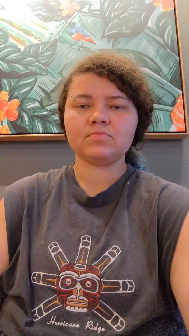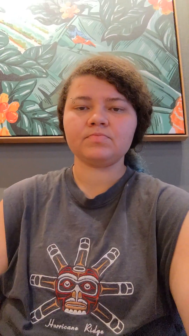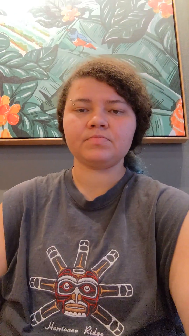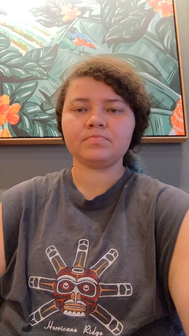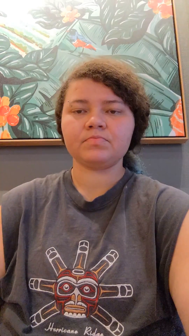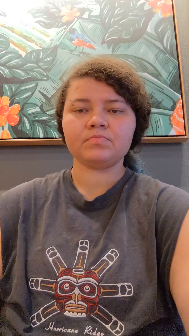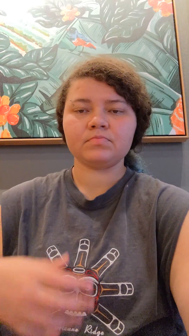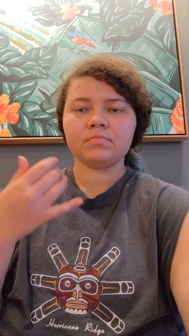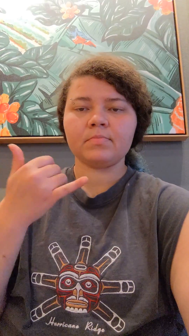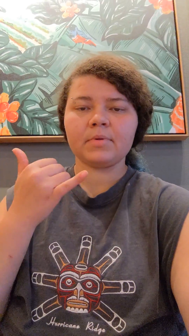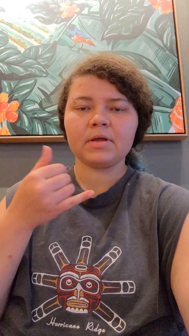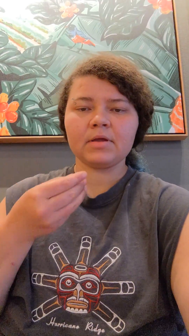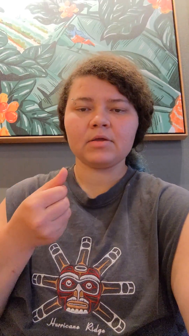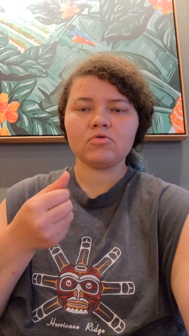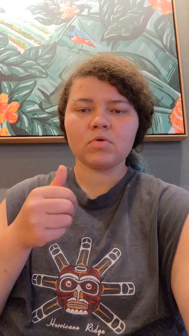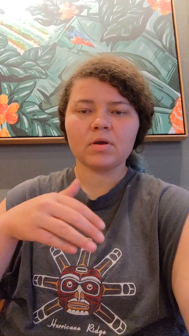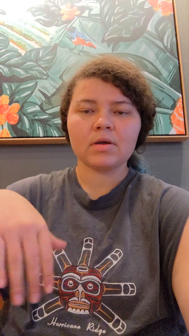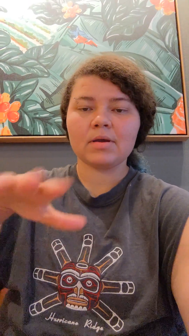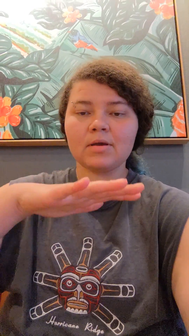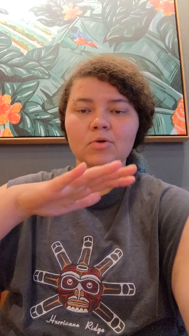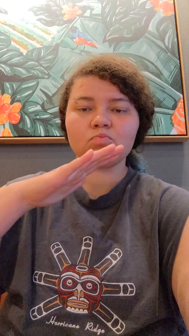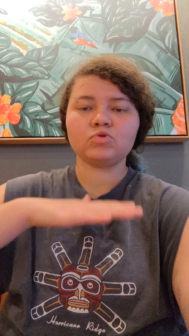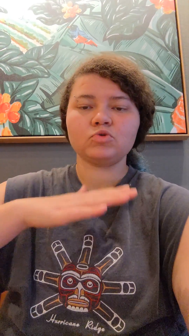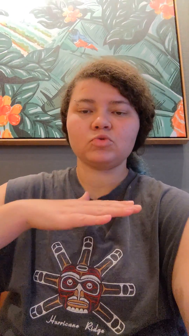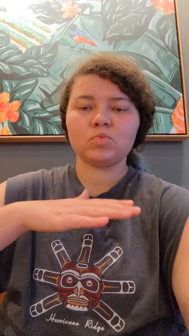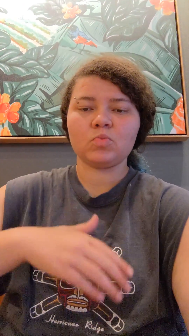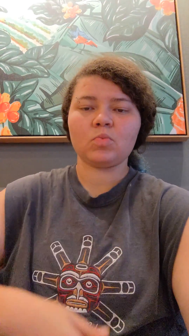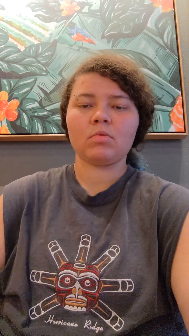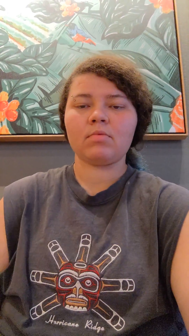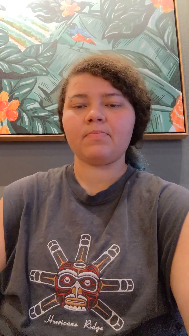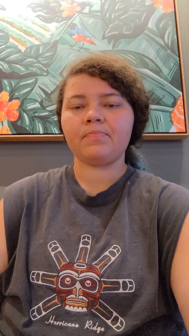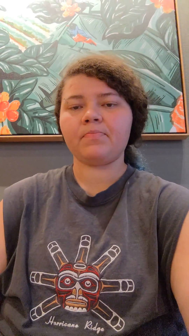playground